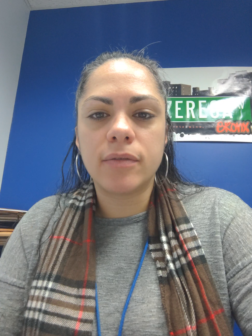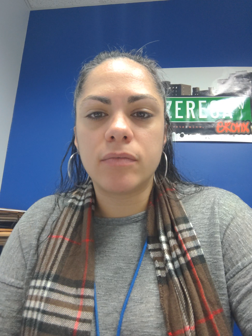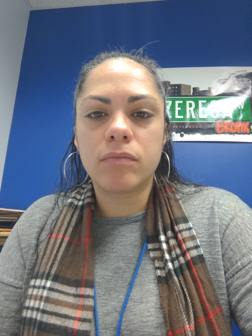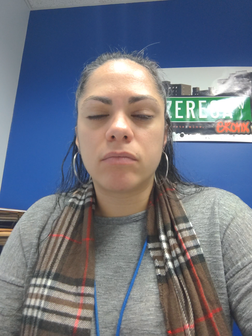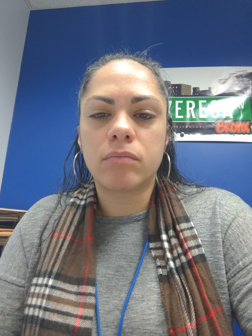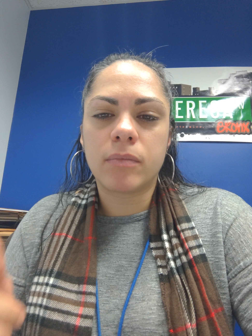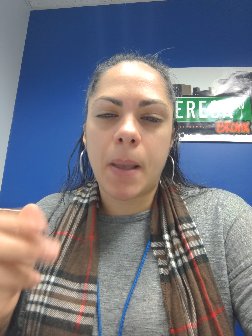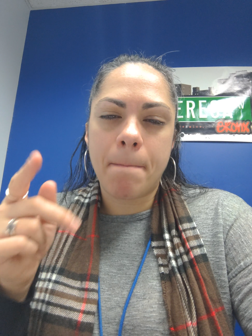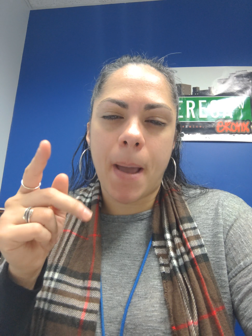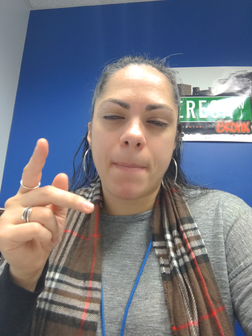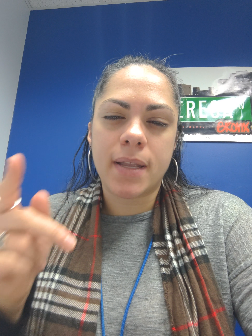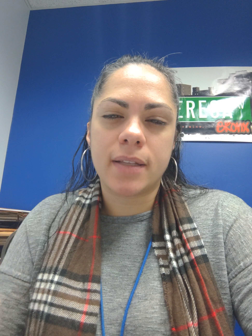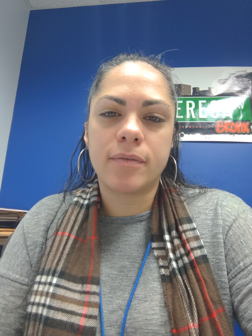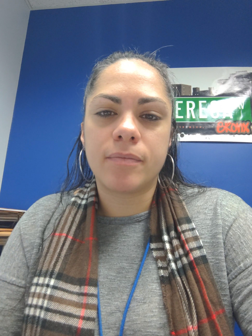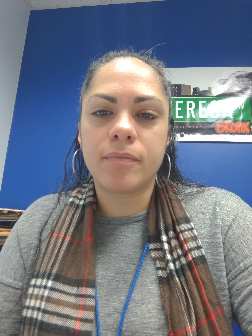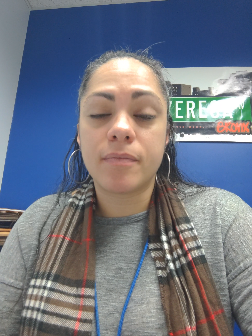puppy